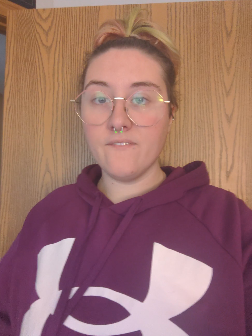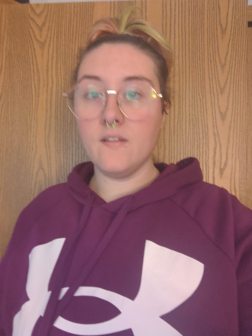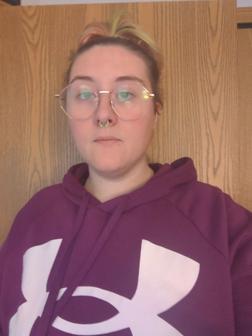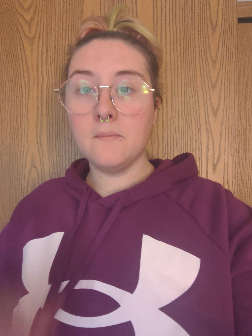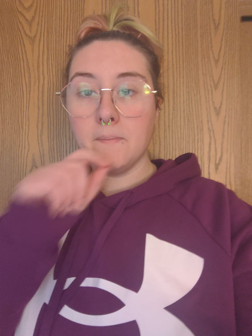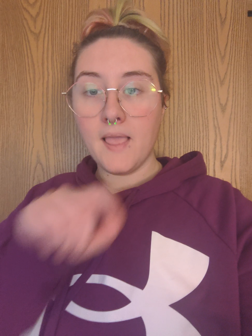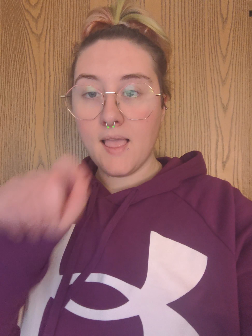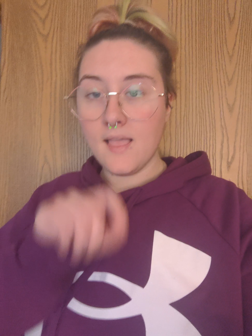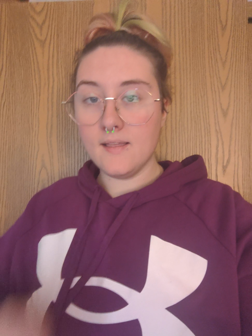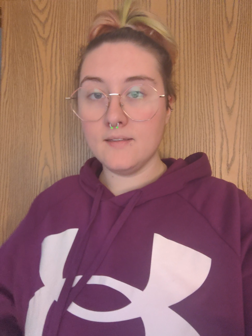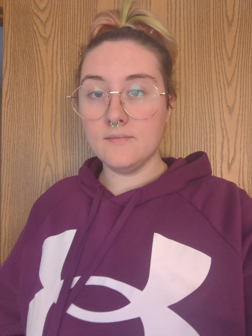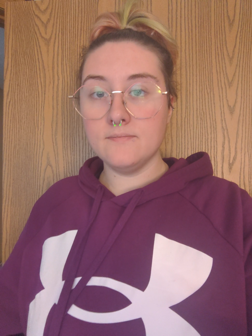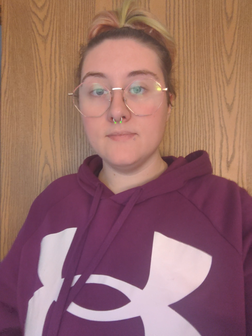pen